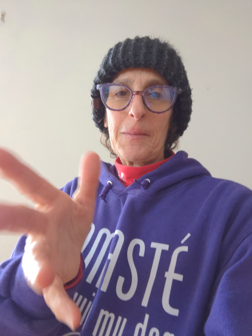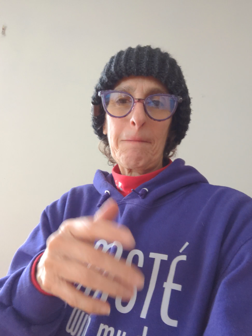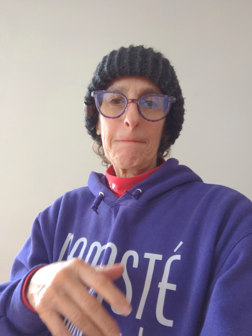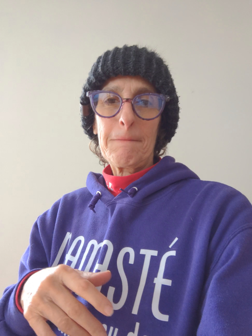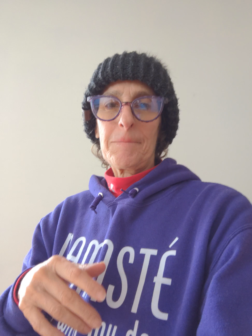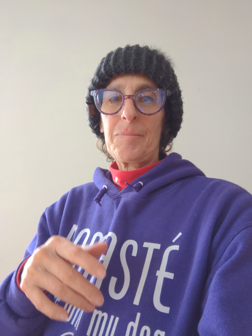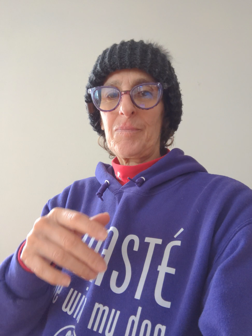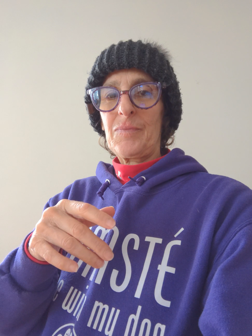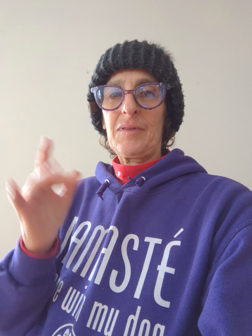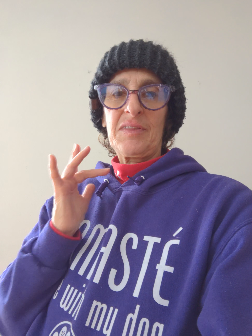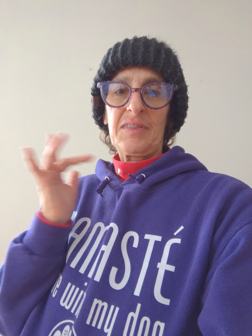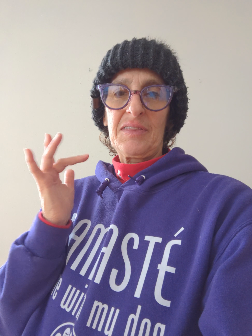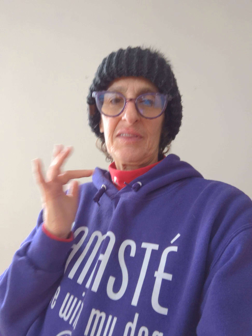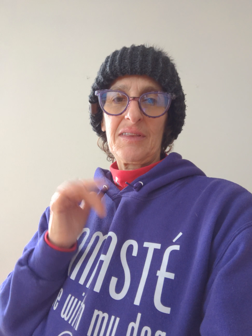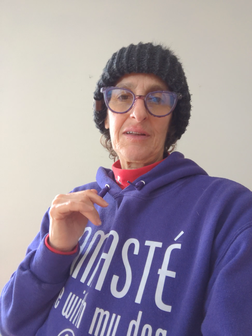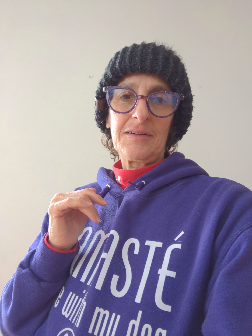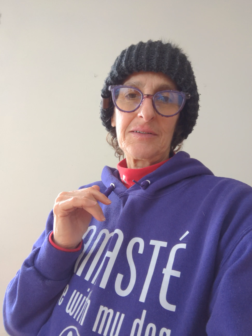yucky